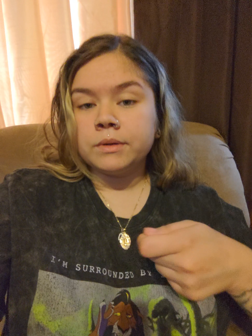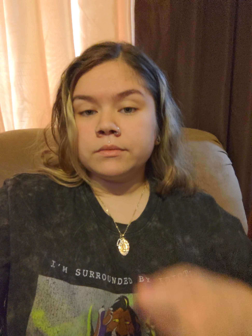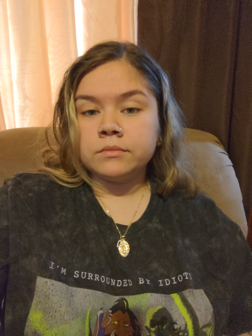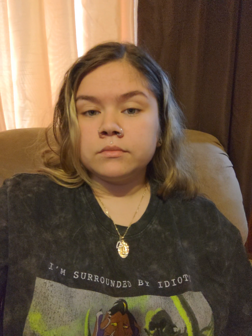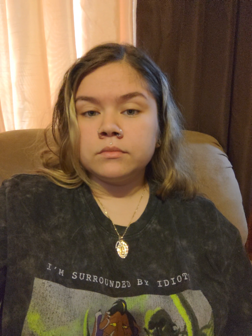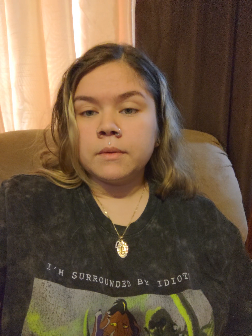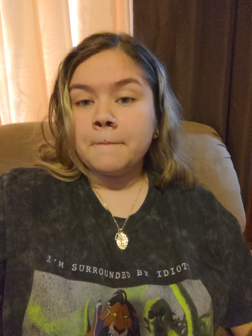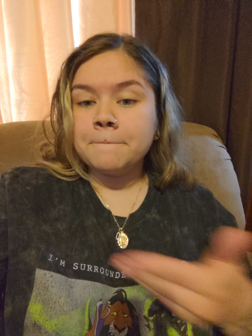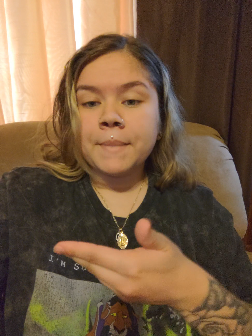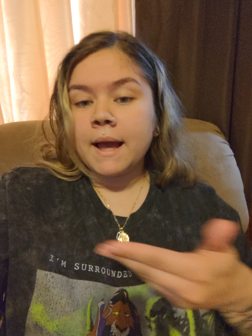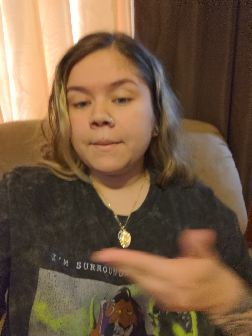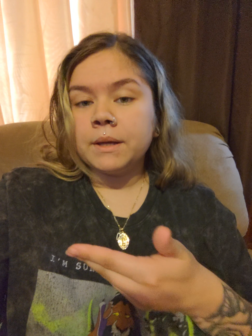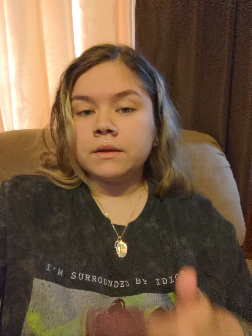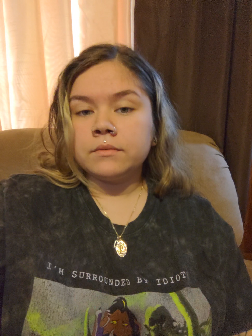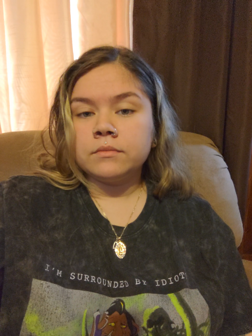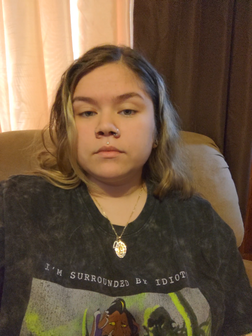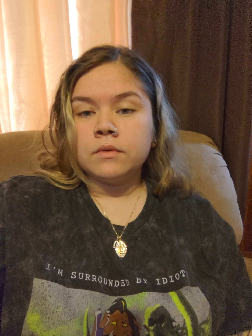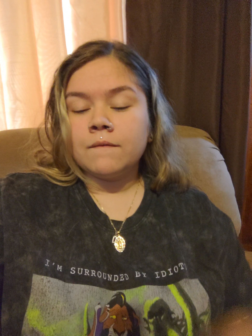baby